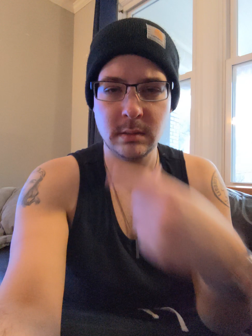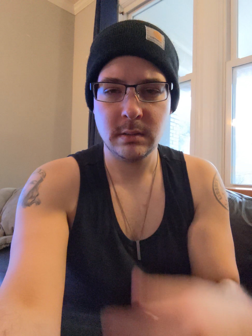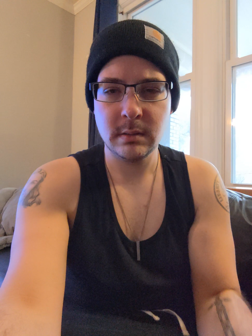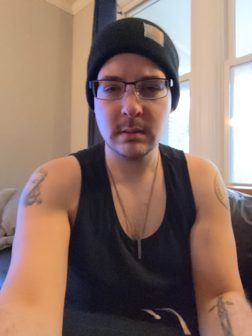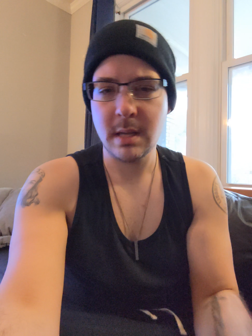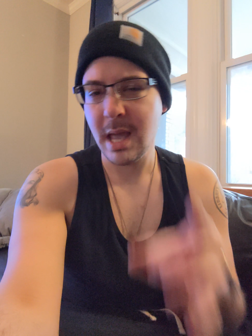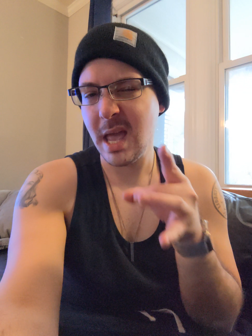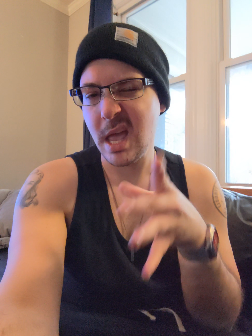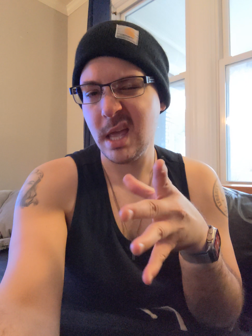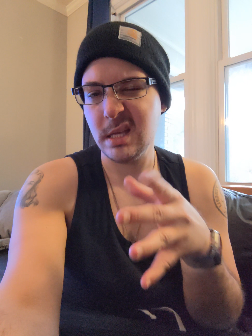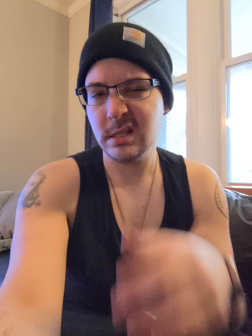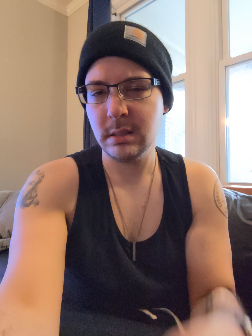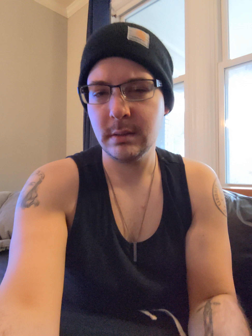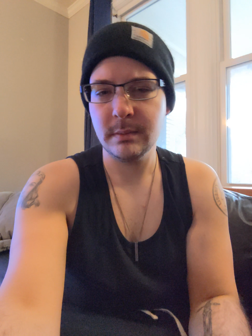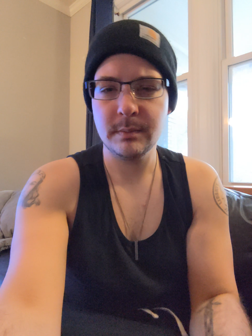hate